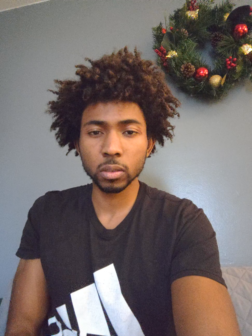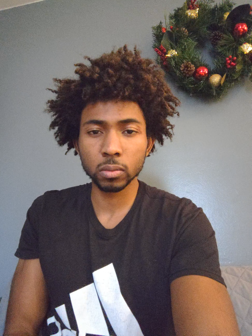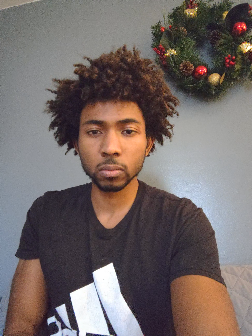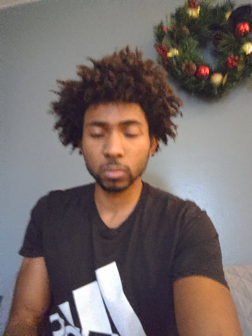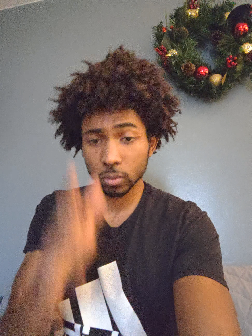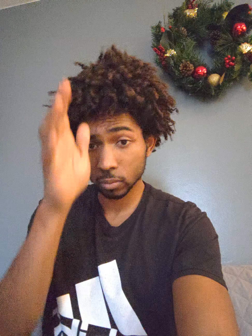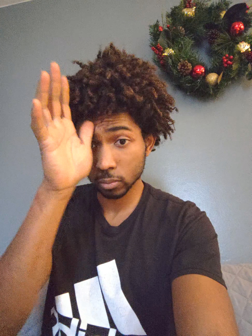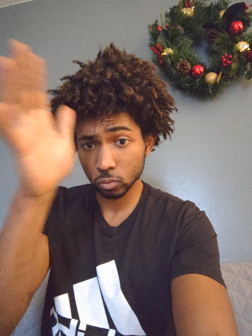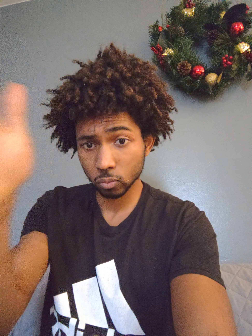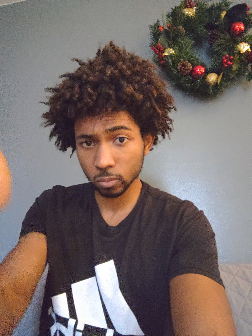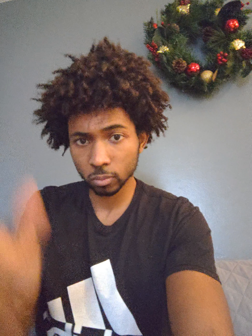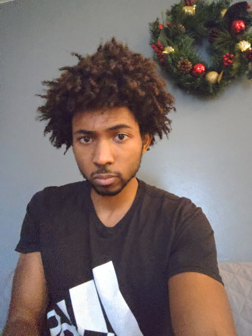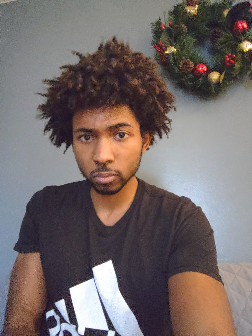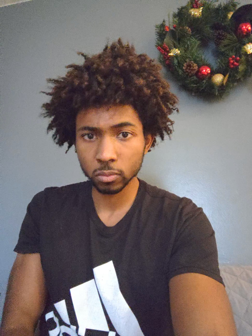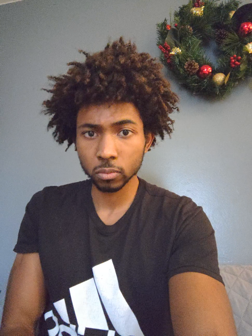grandpa